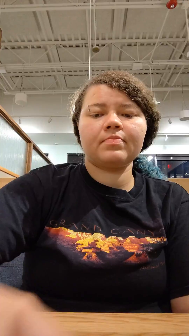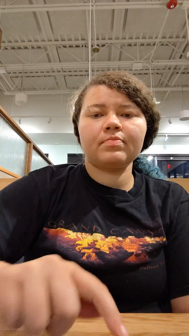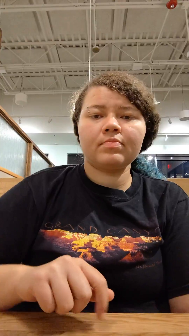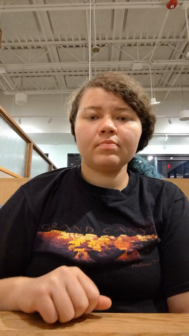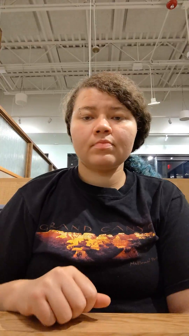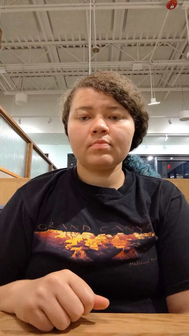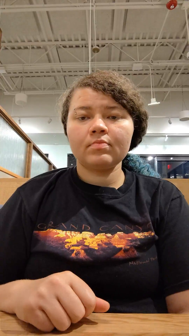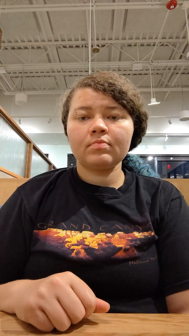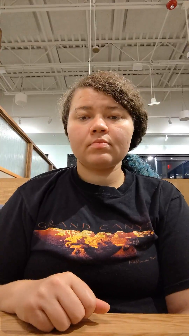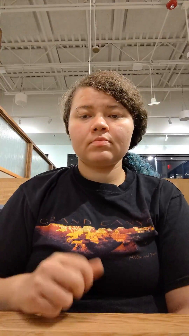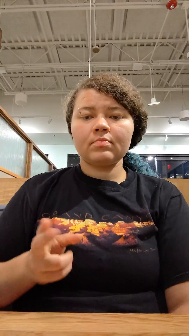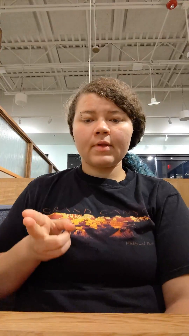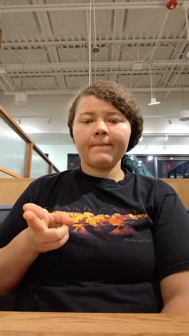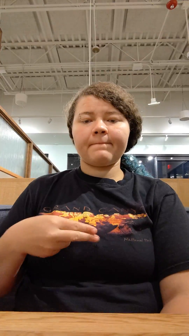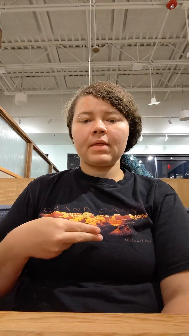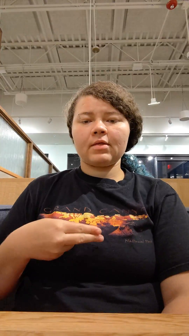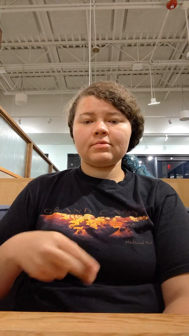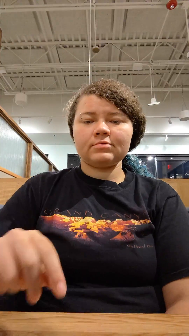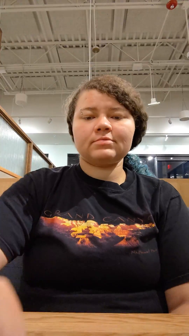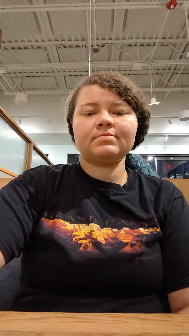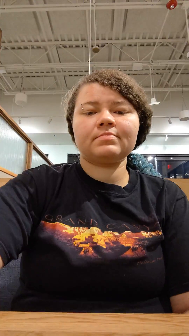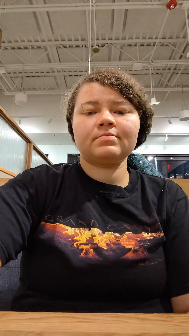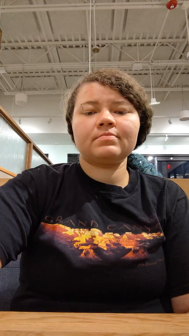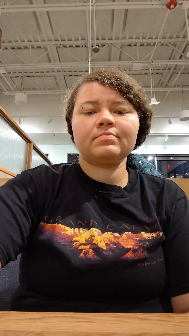belt